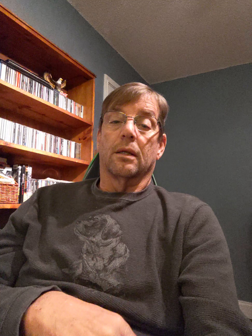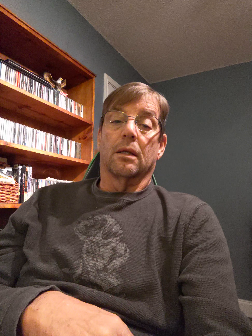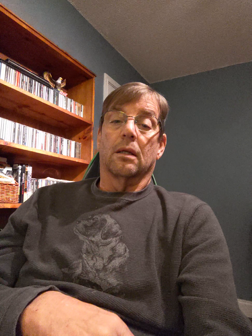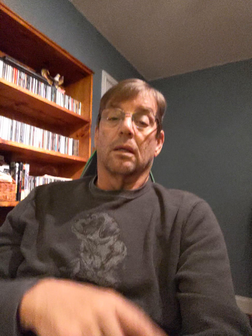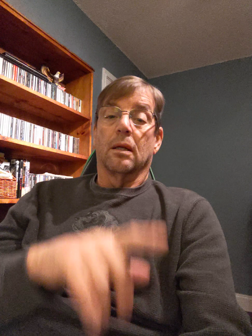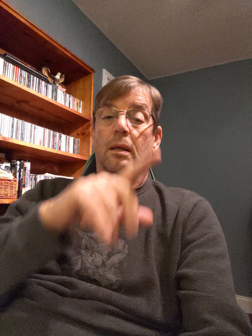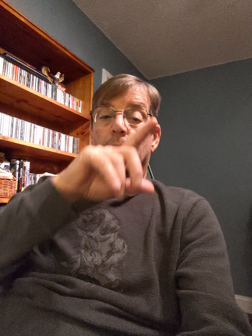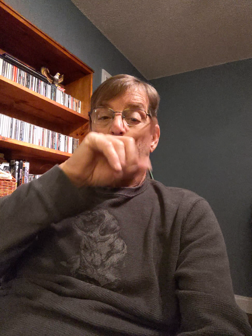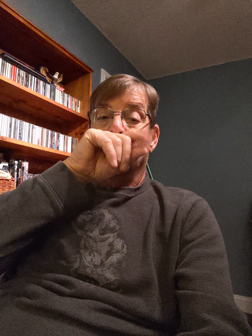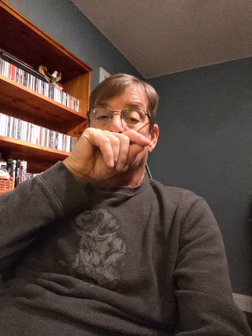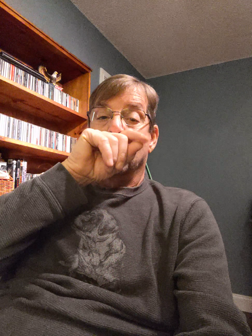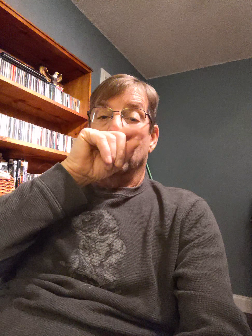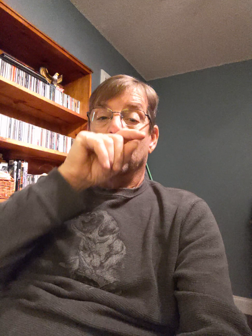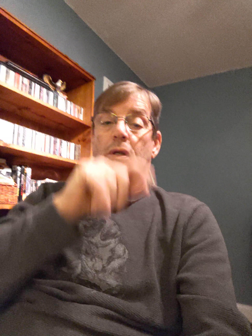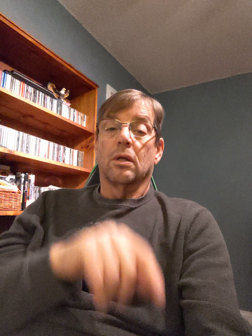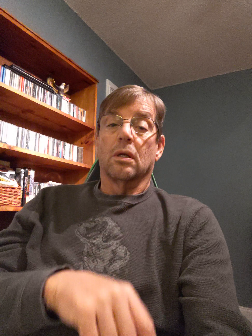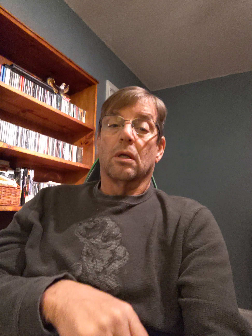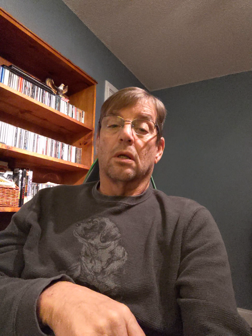bird